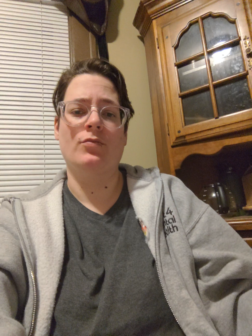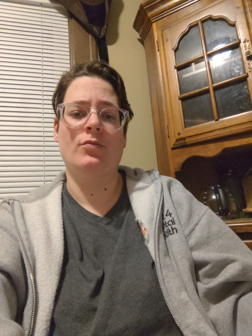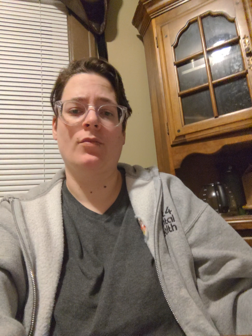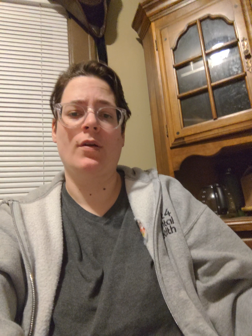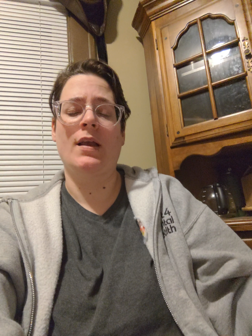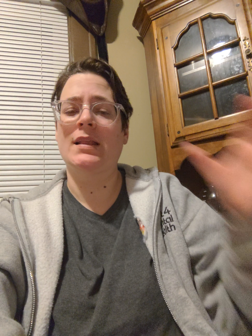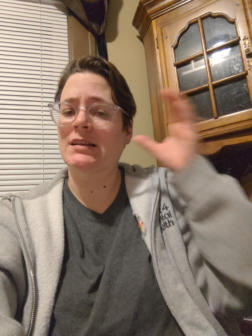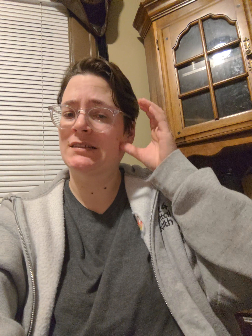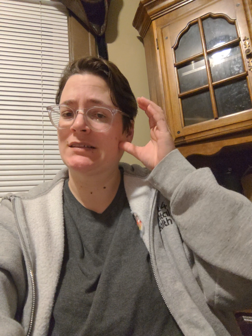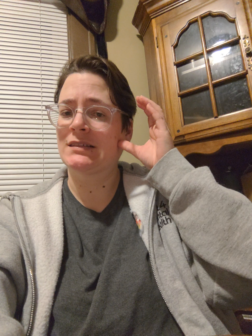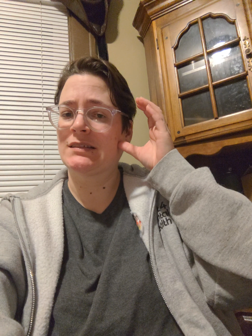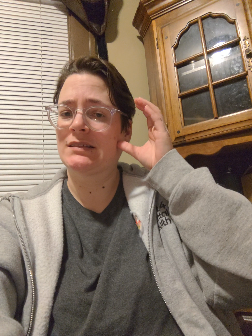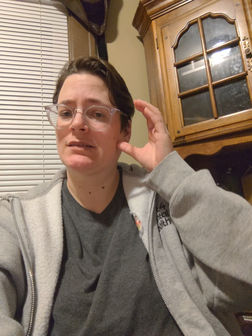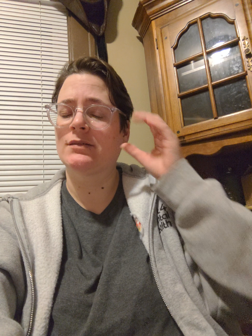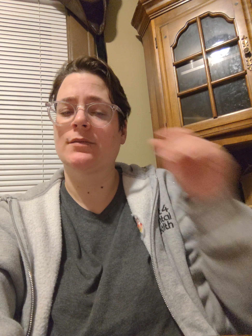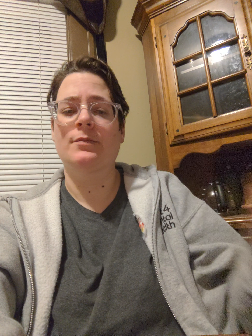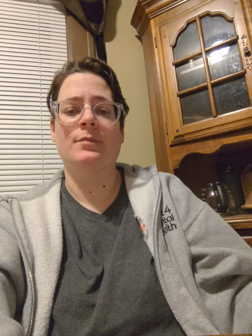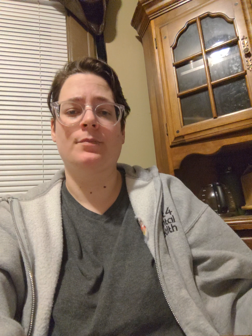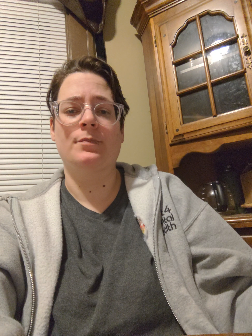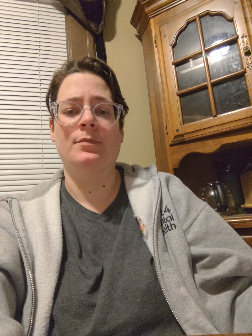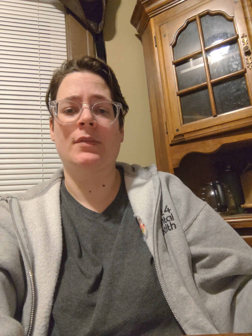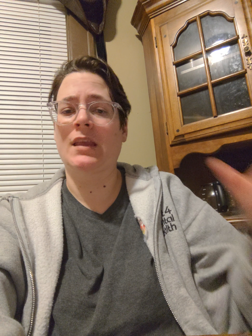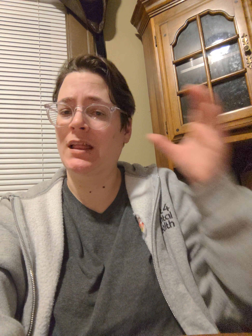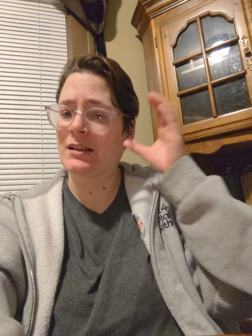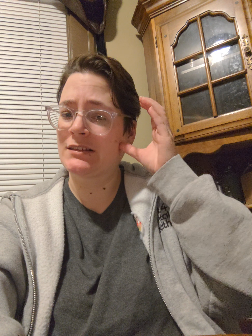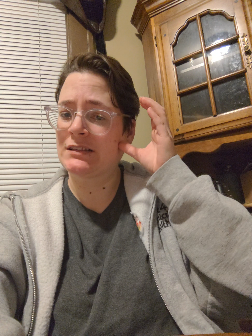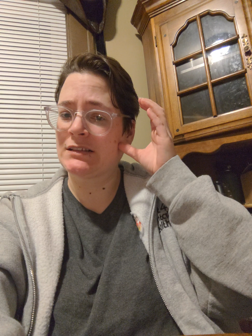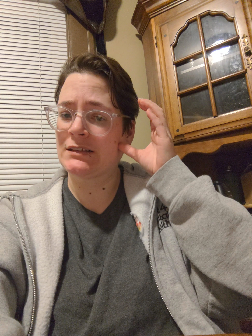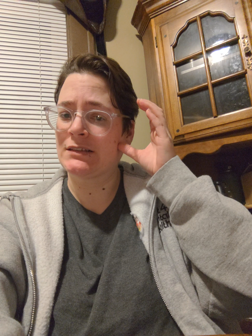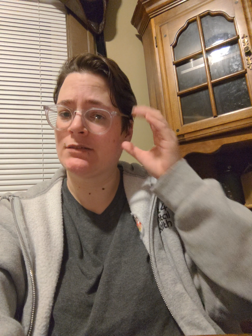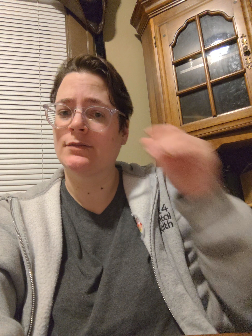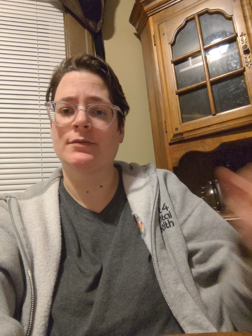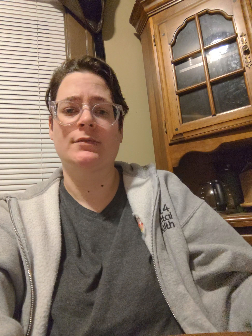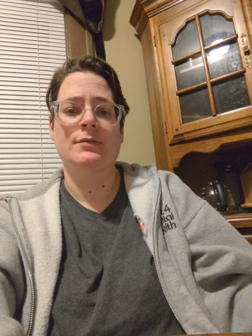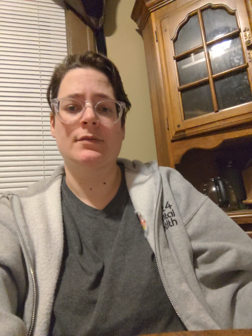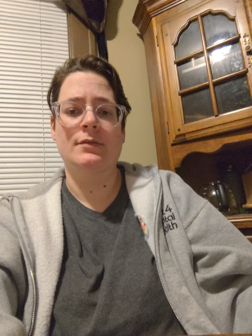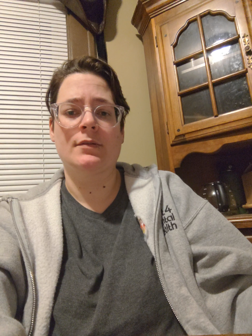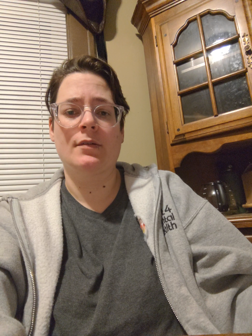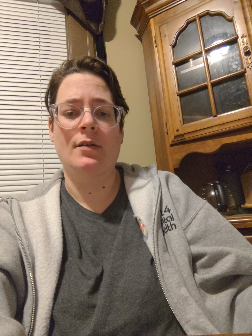listen